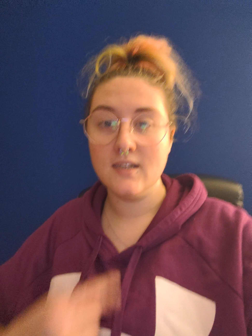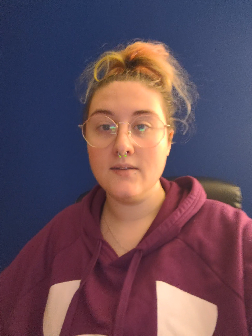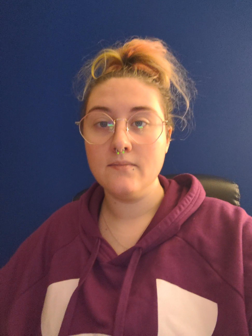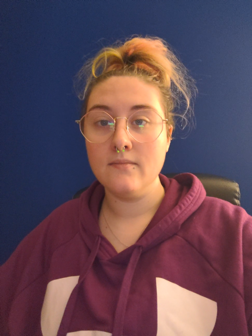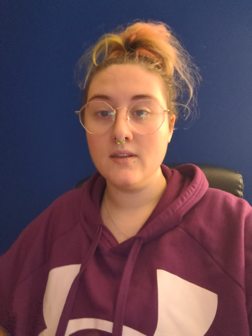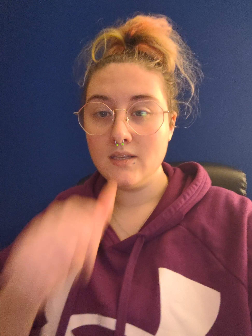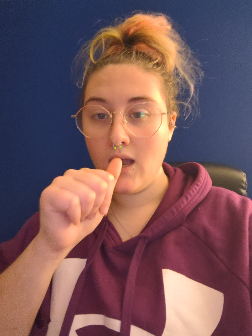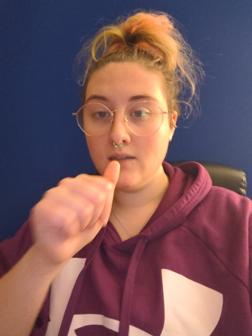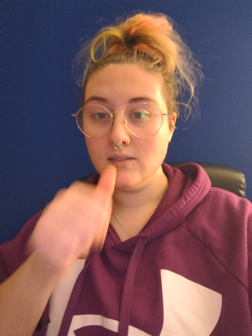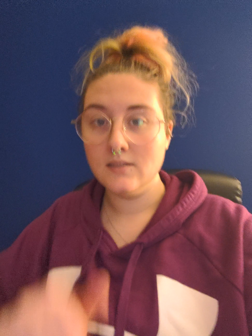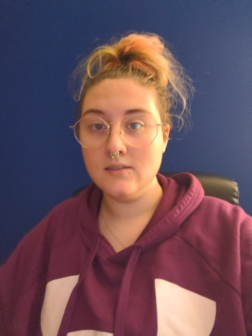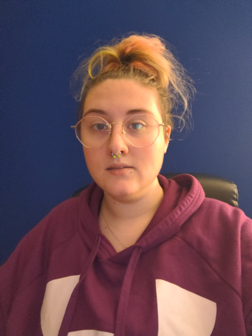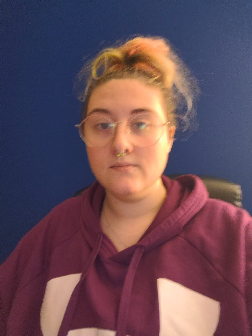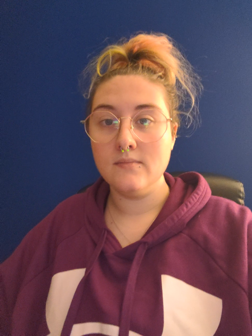nuts